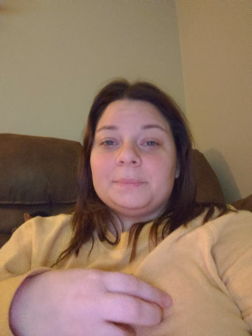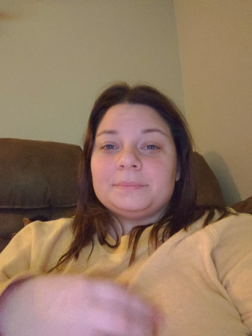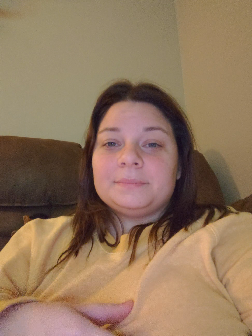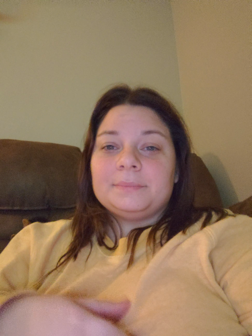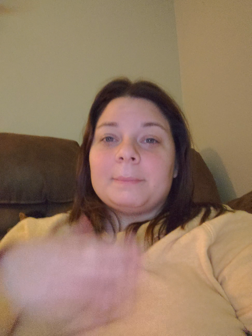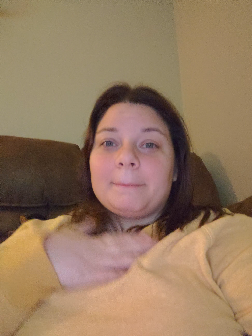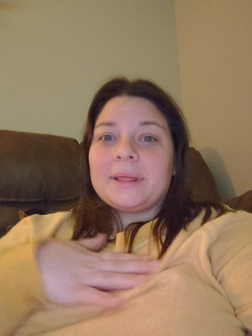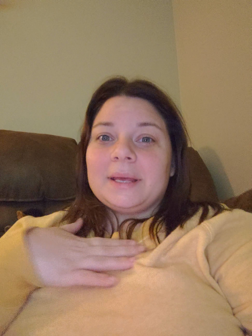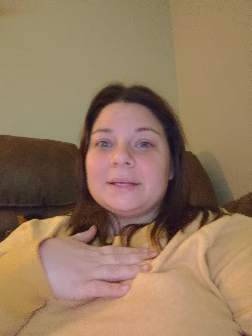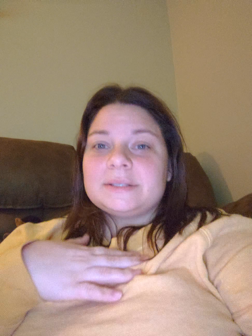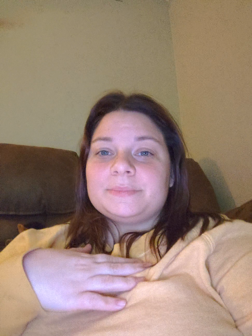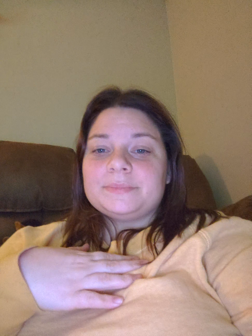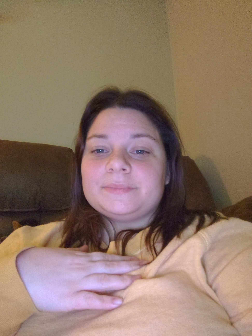please